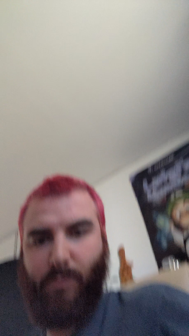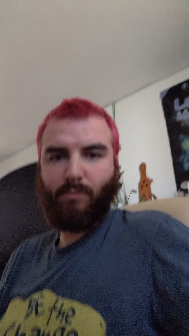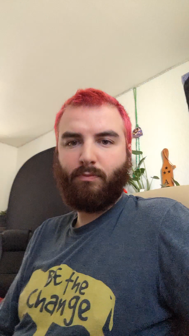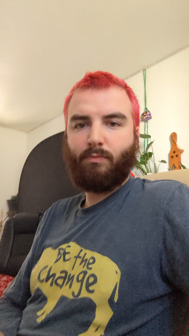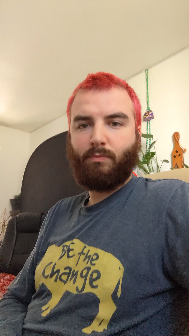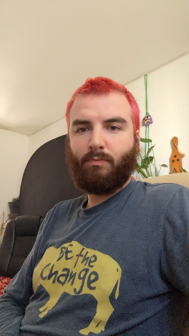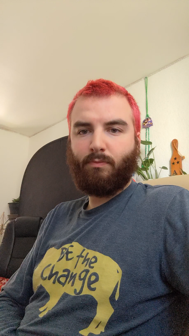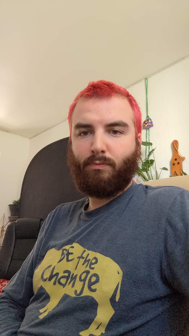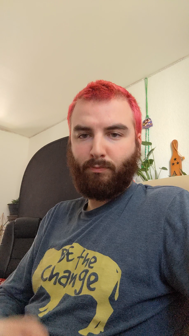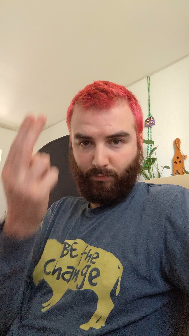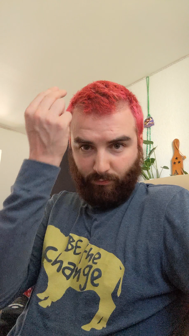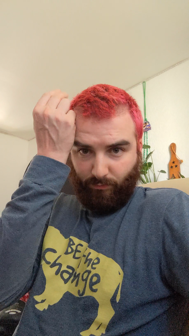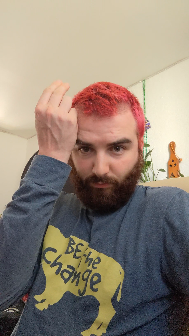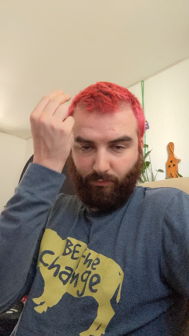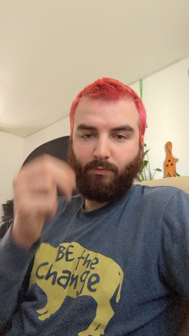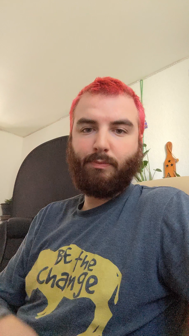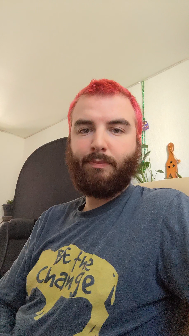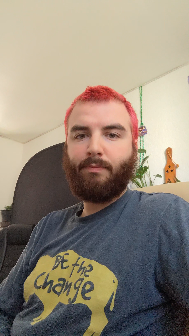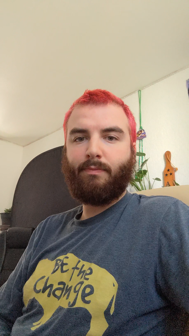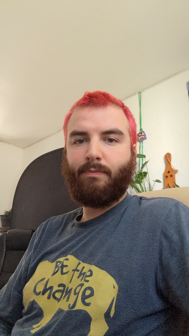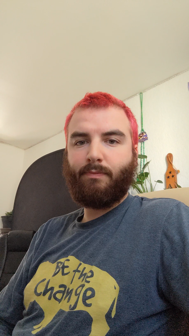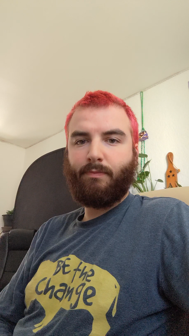bunny